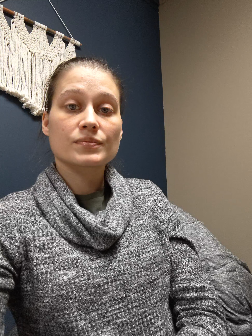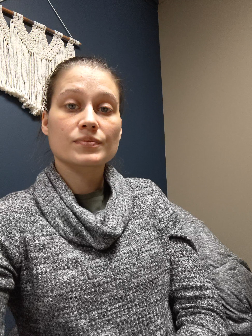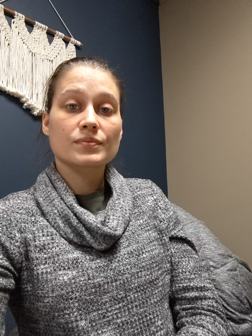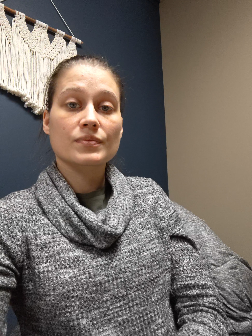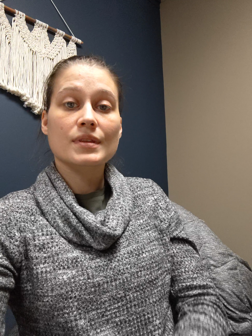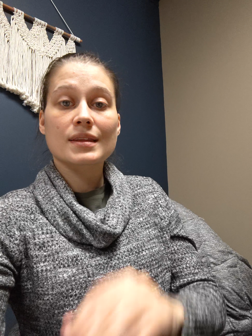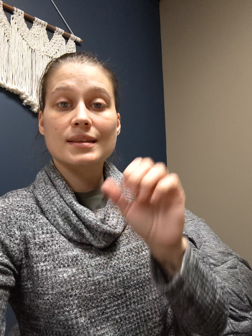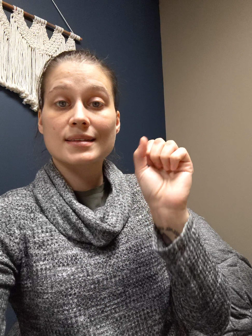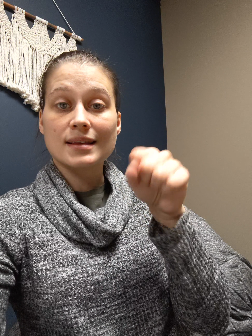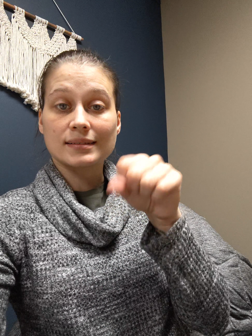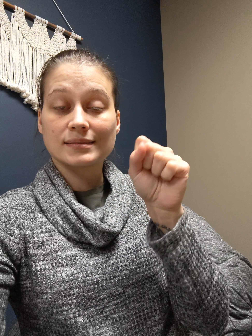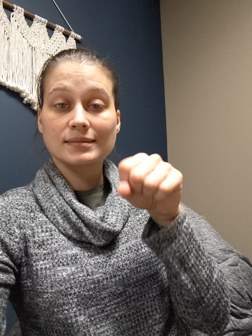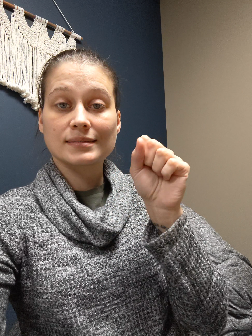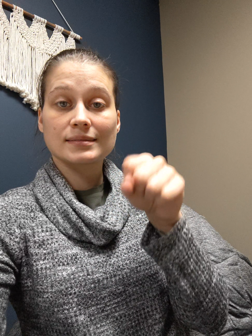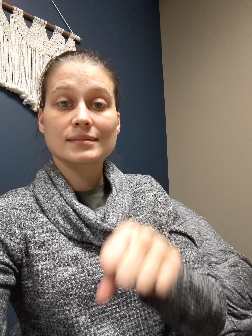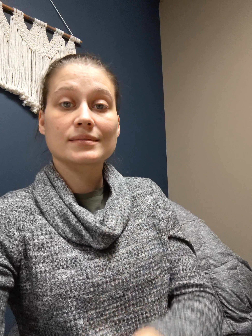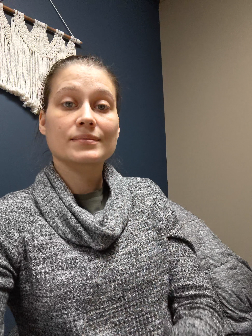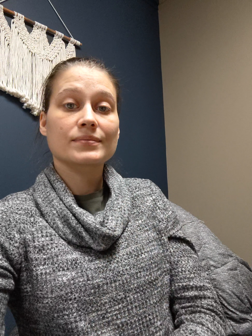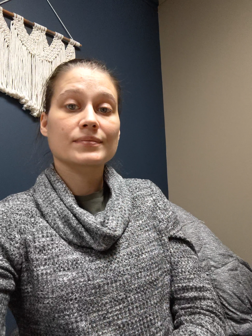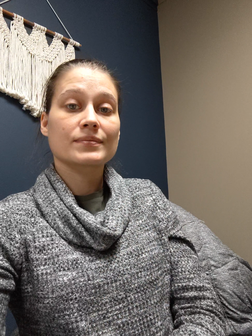yes